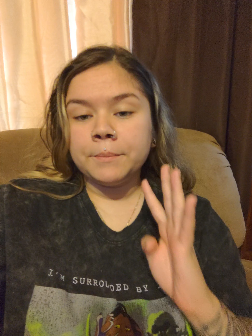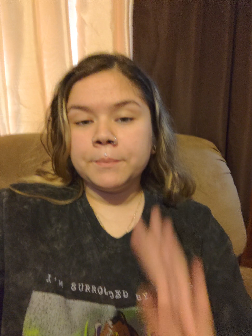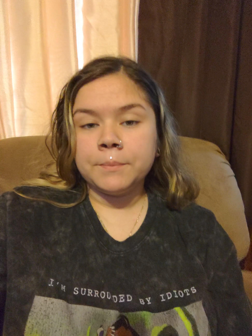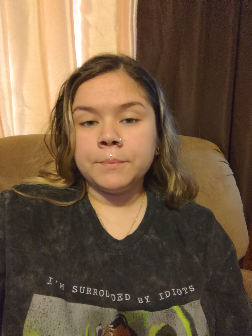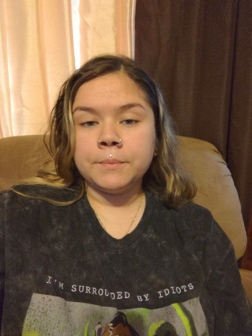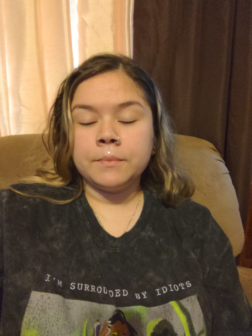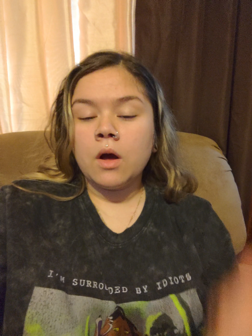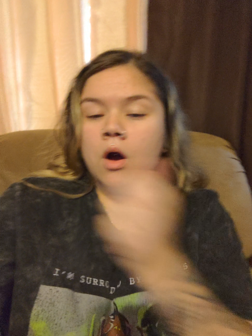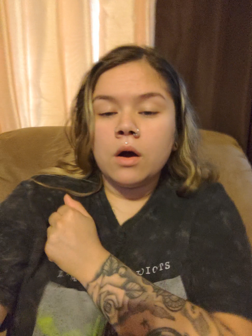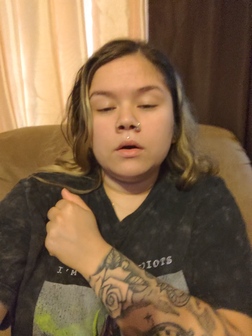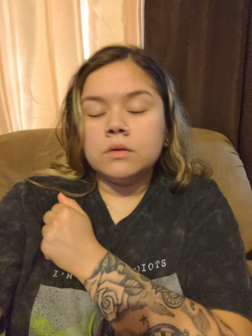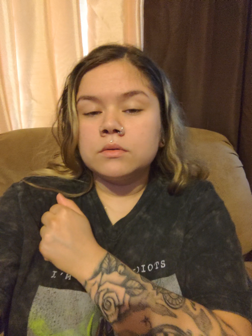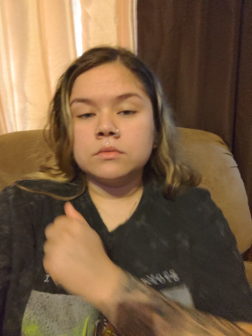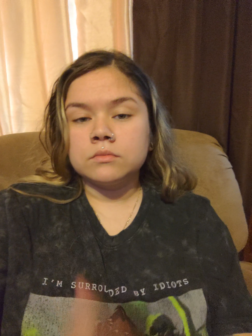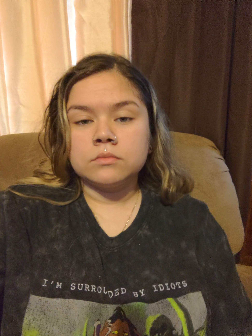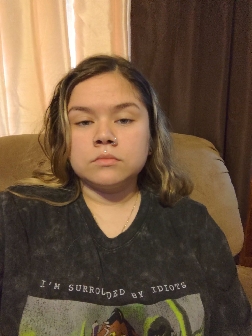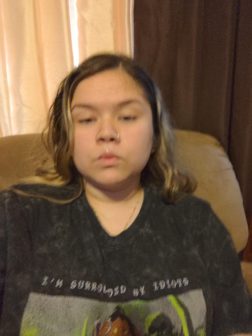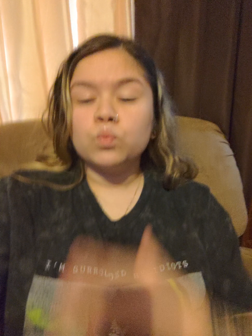hug